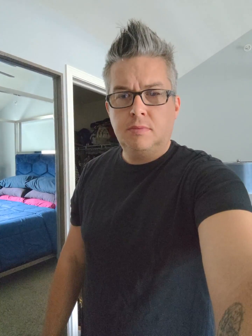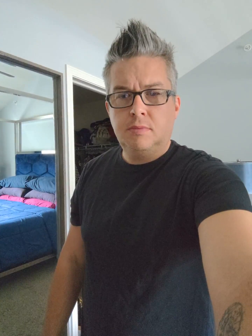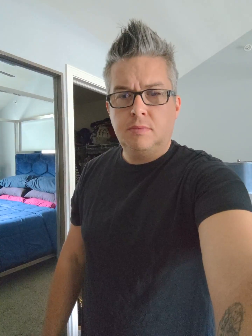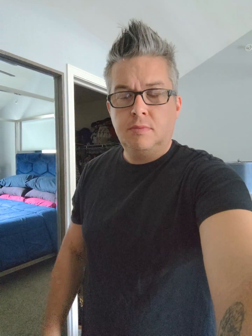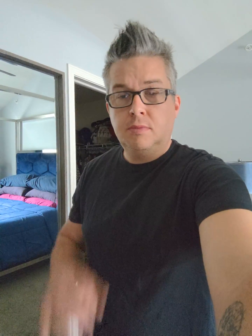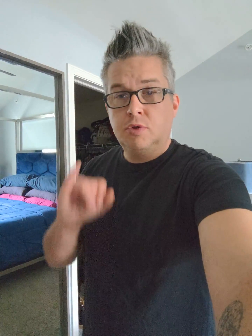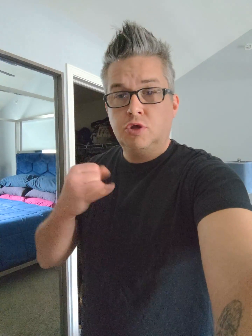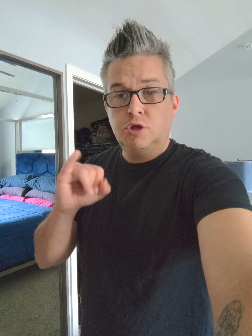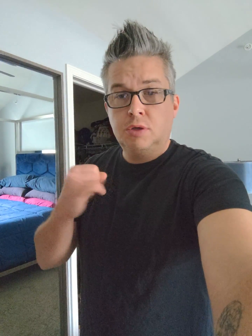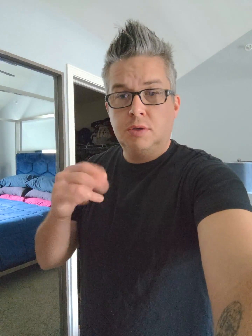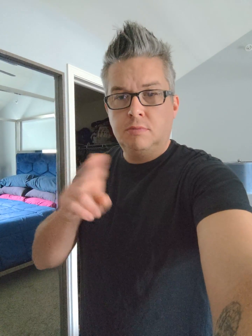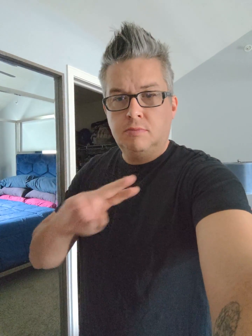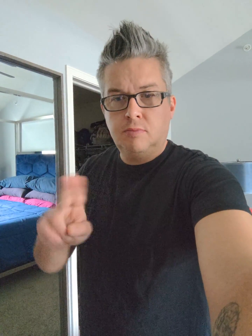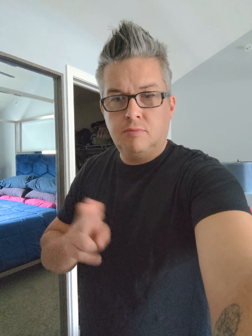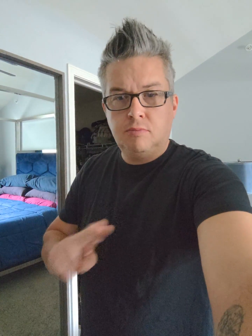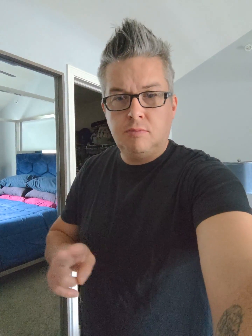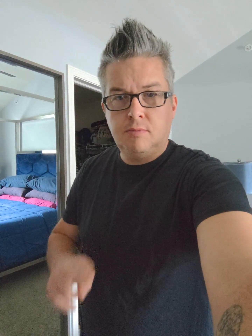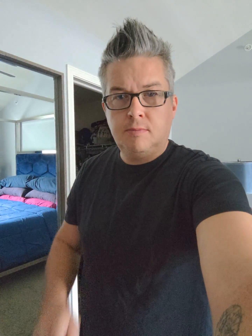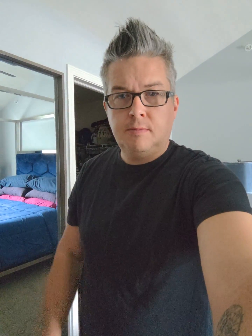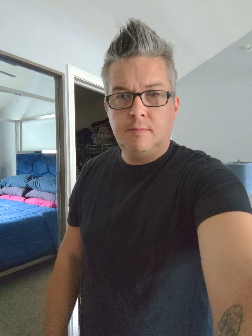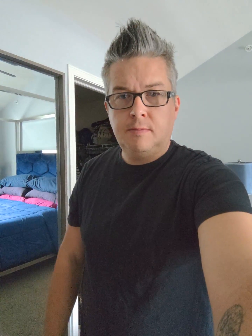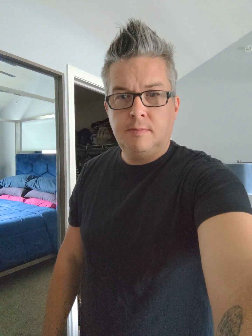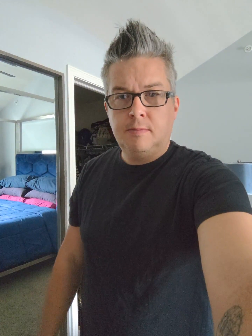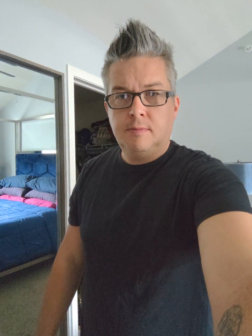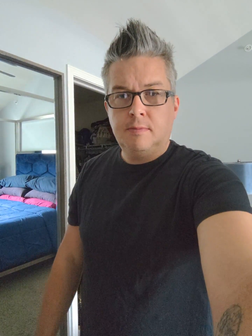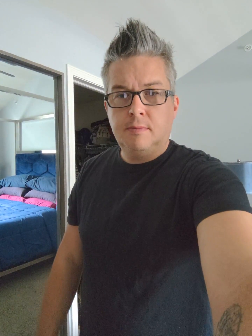jelly